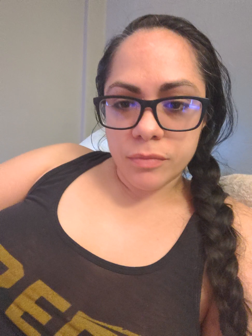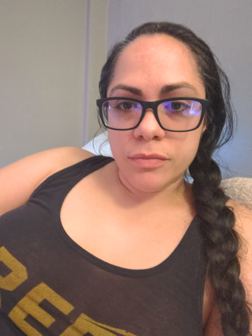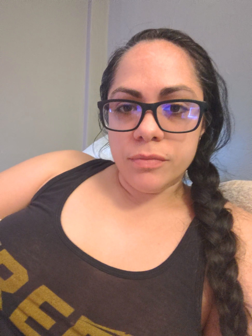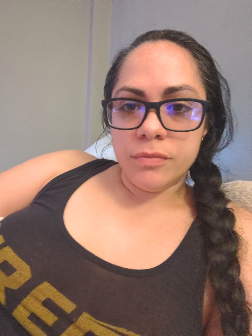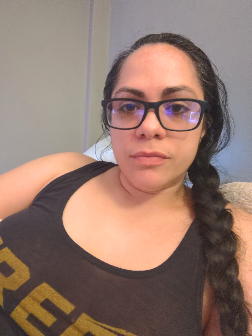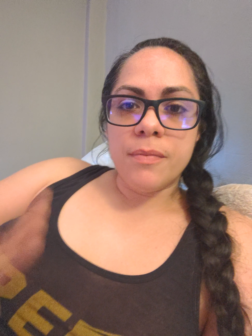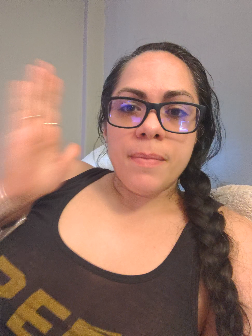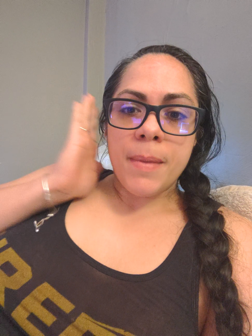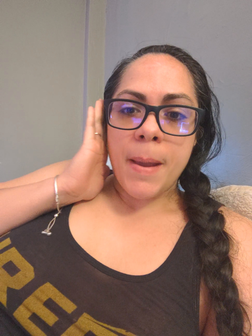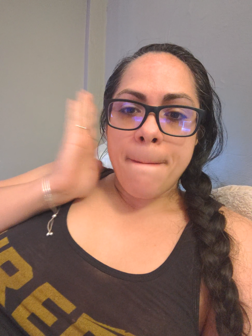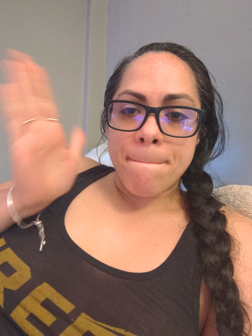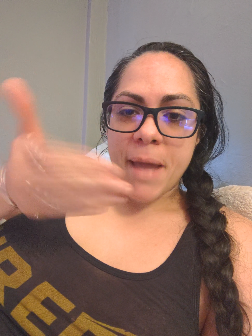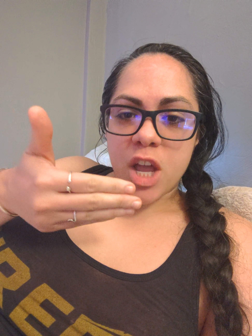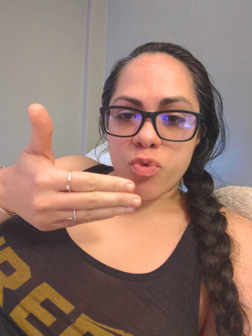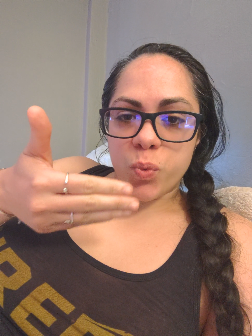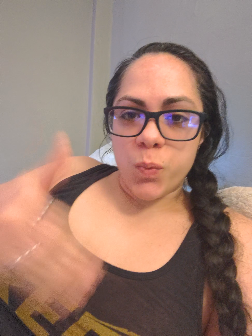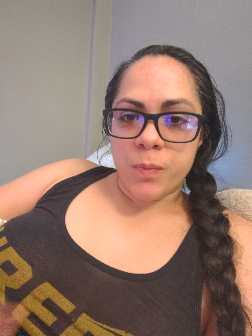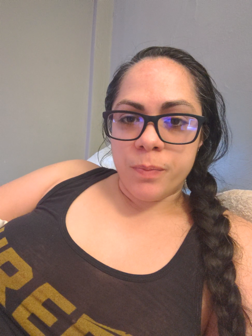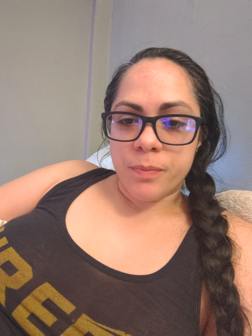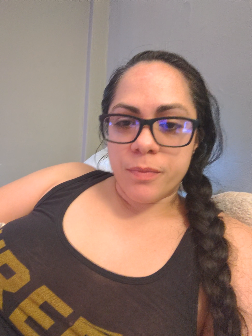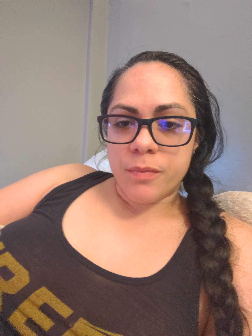bedroom